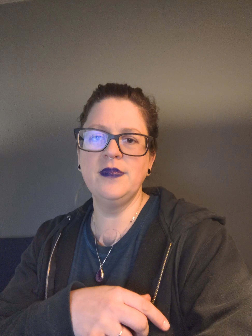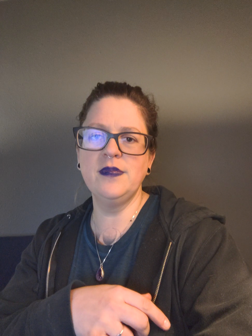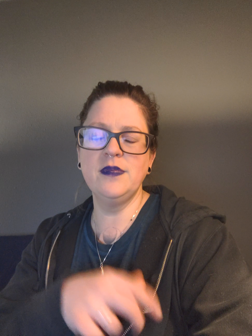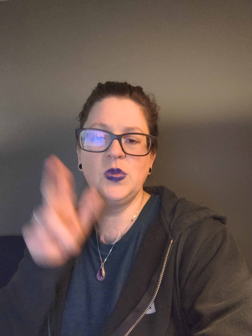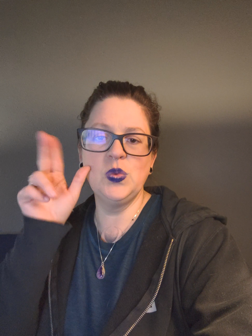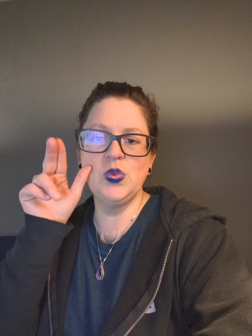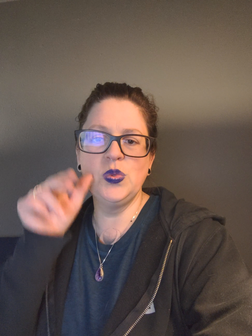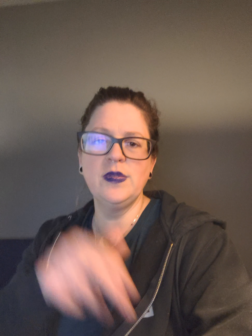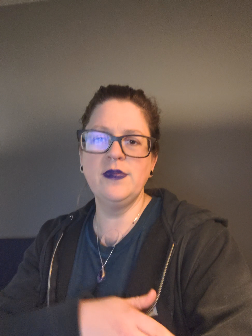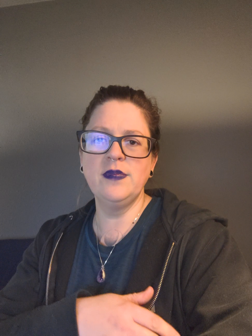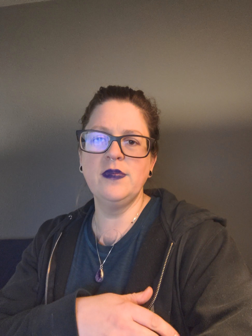horse